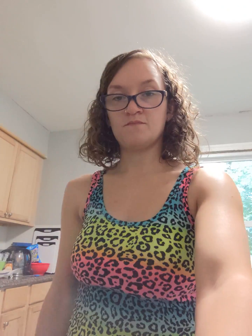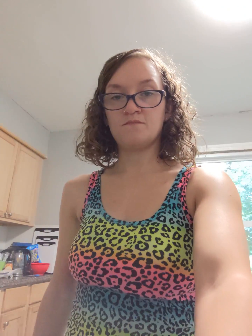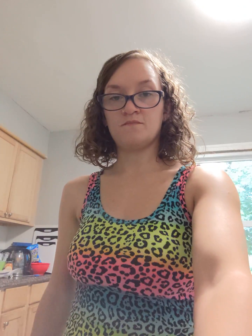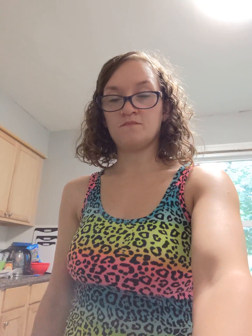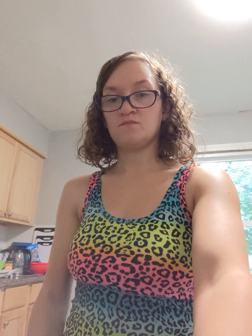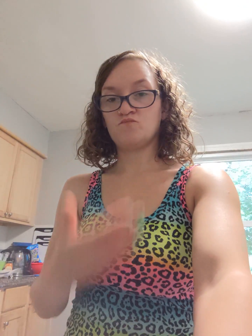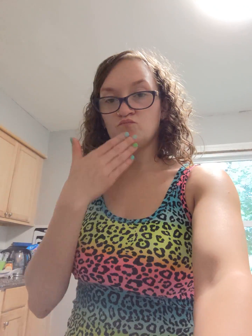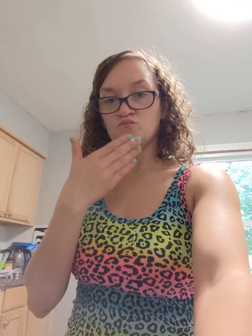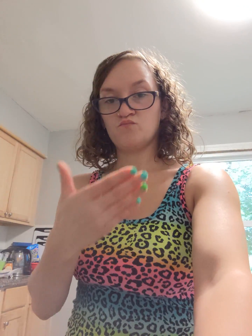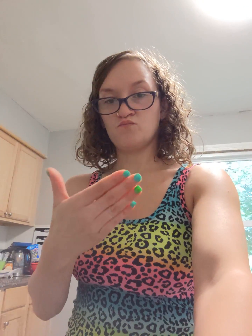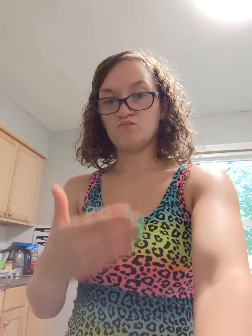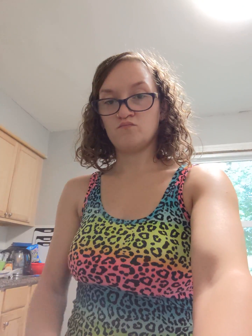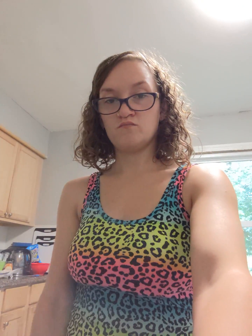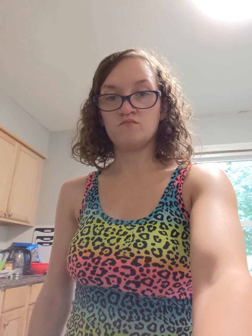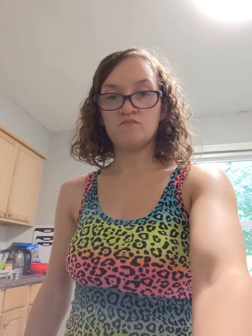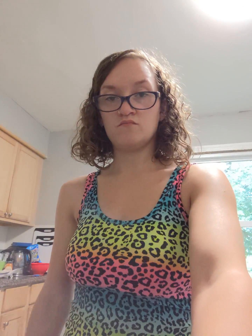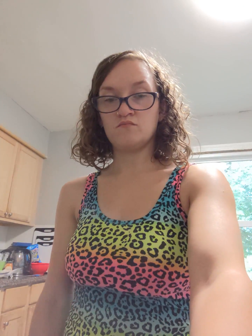good